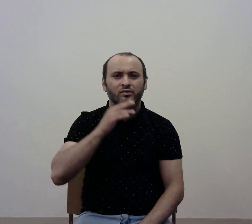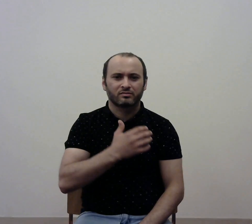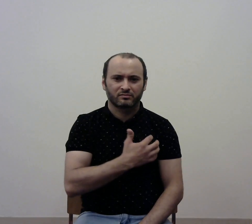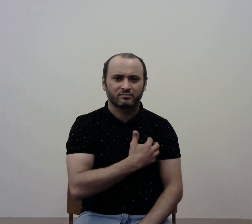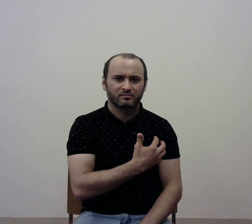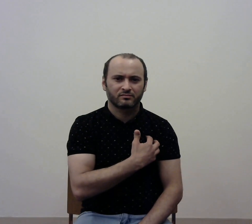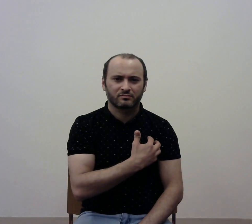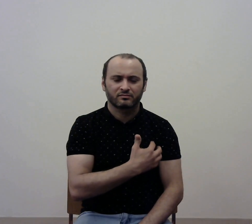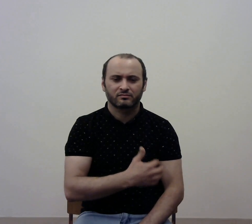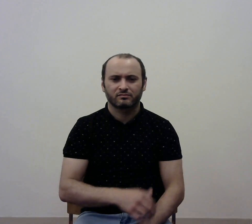istəyirəm